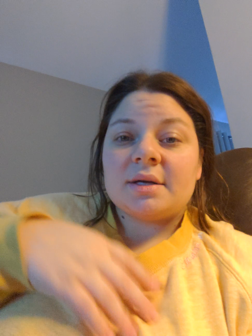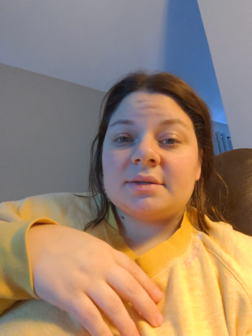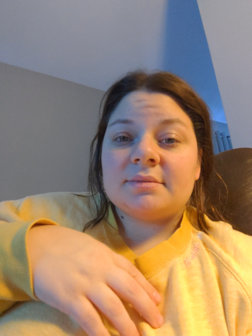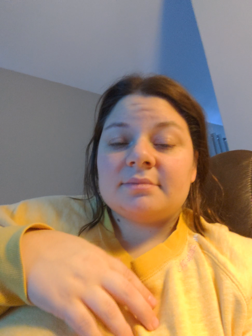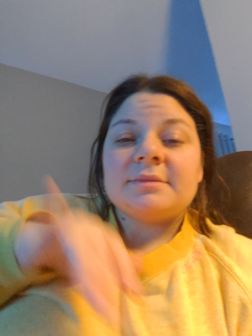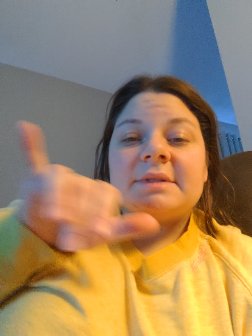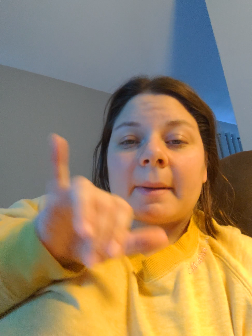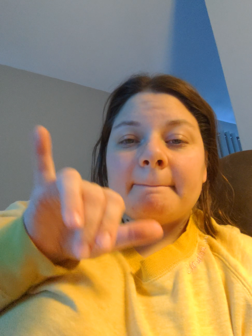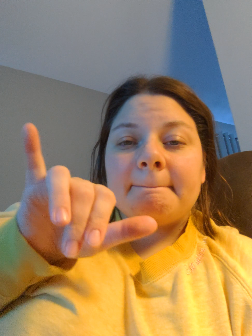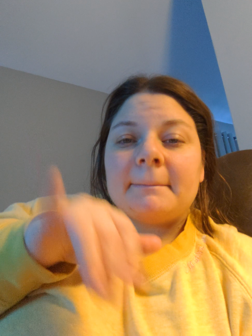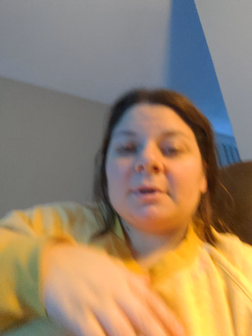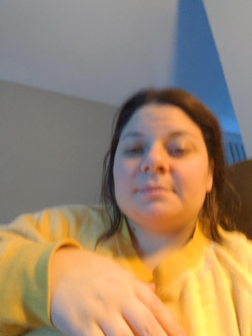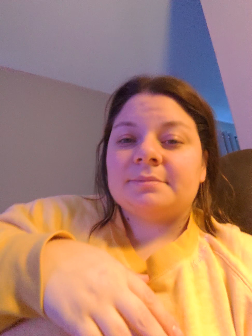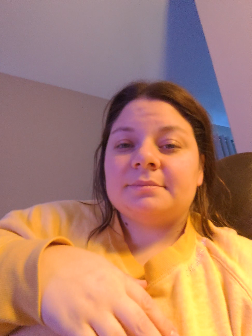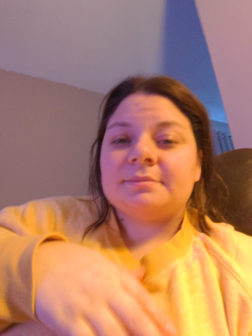same